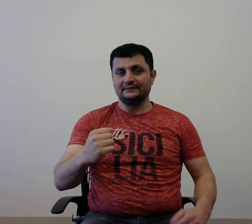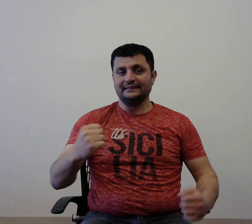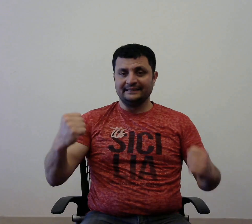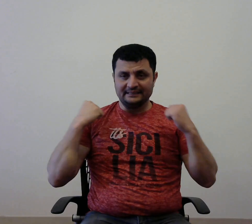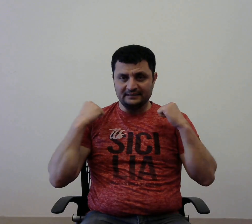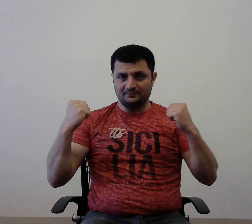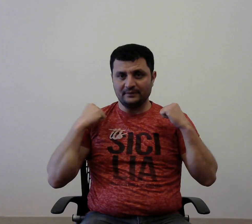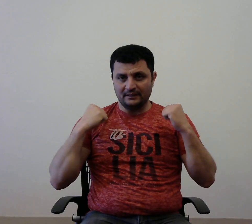idman